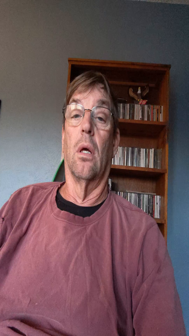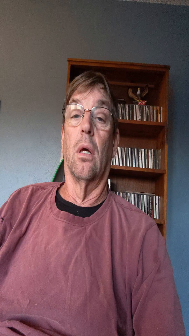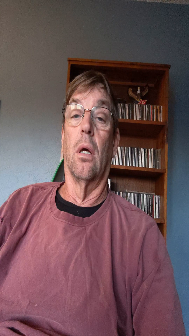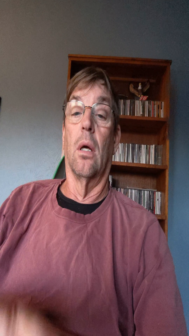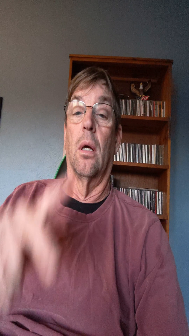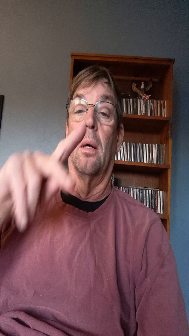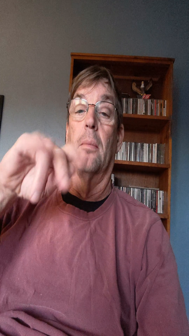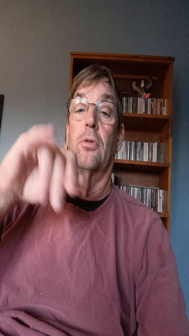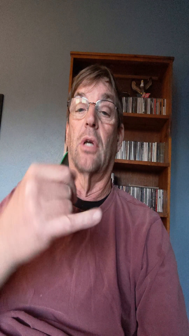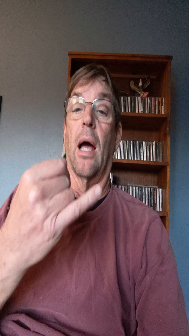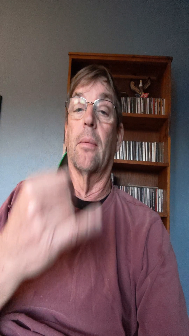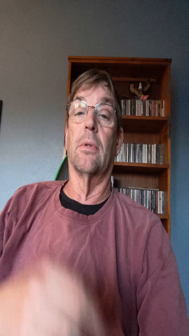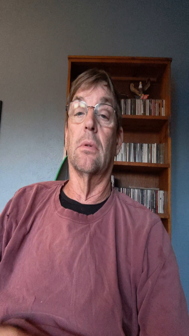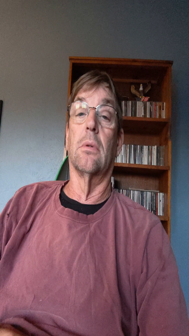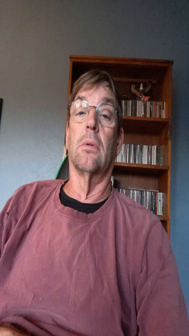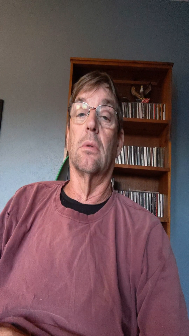pajamas